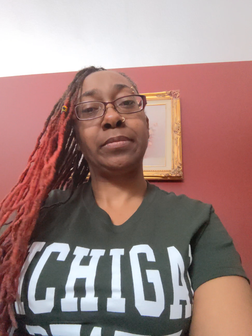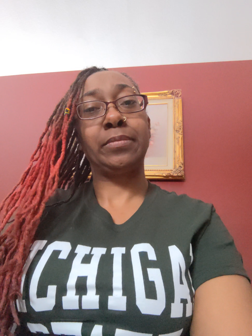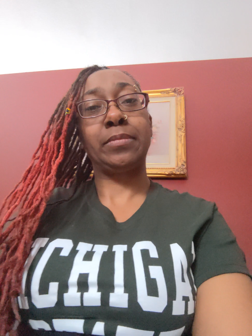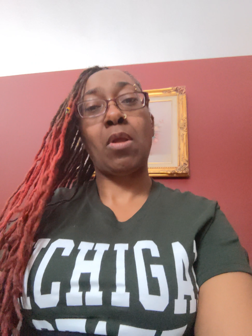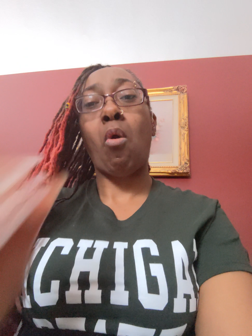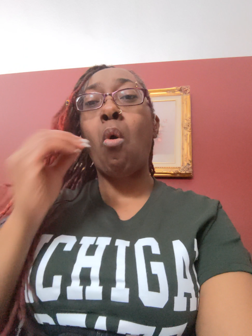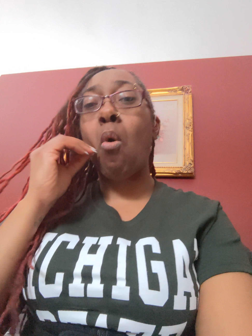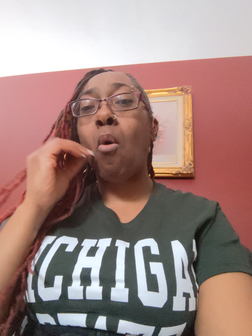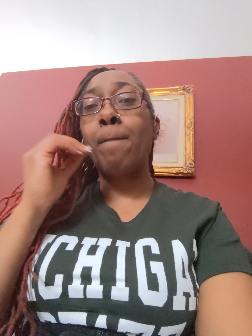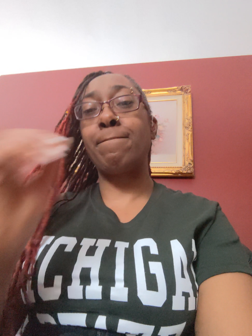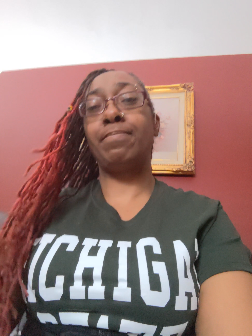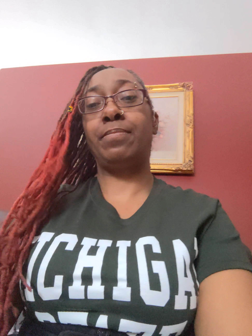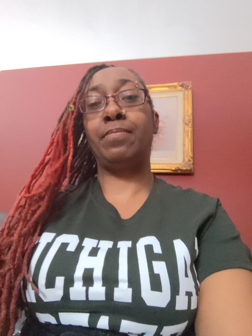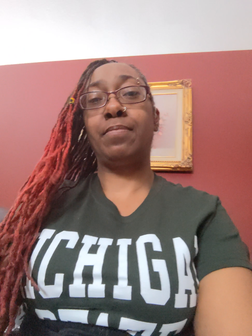home